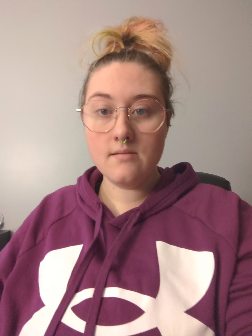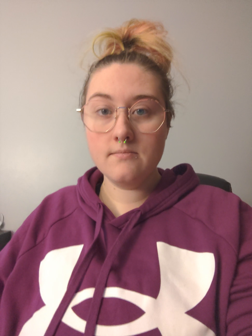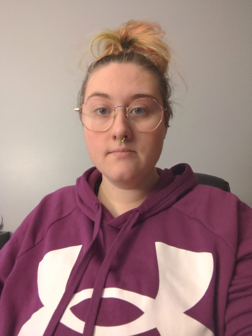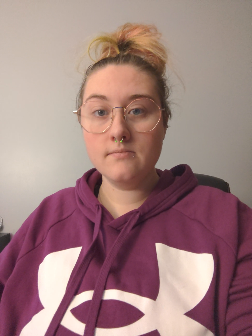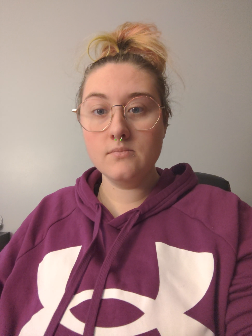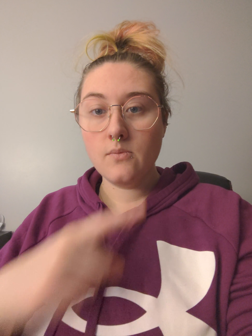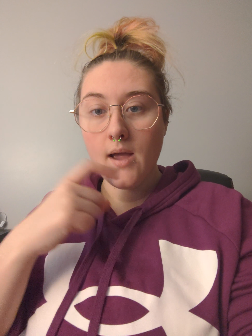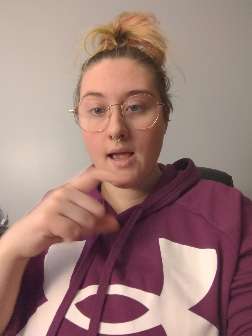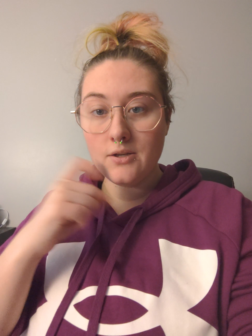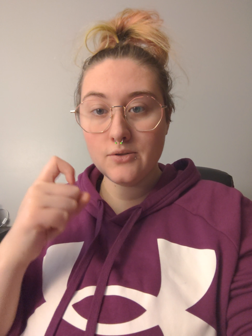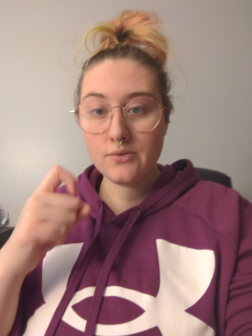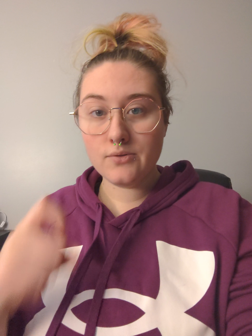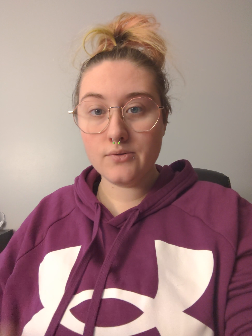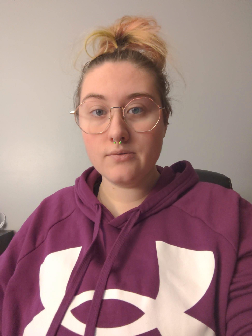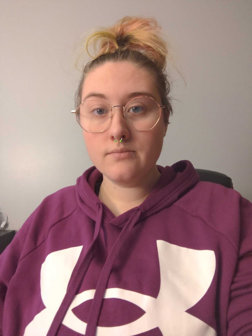dryer